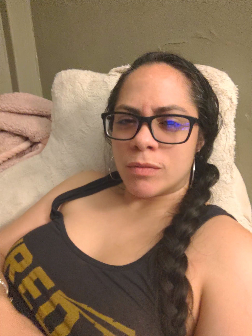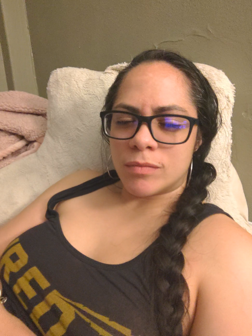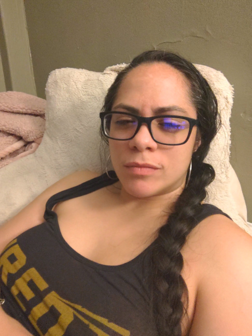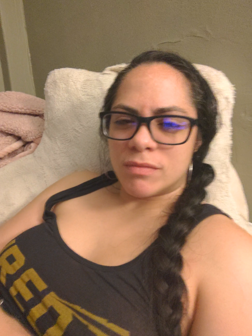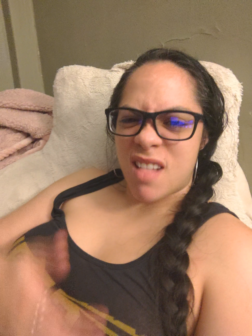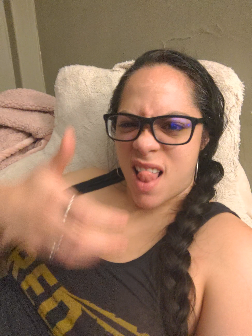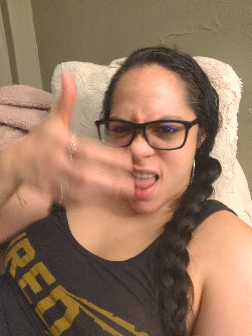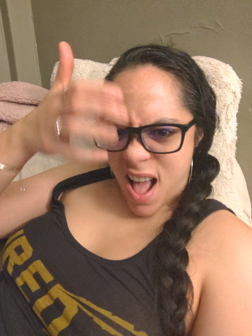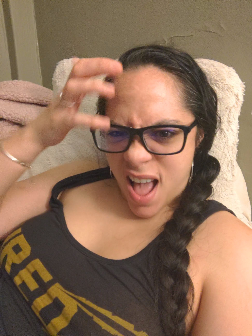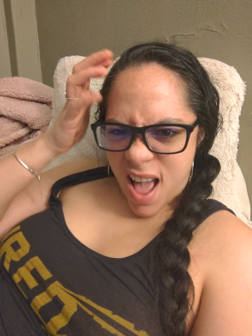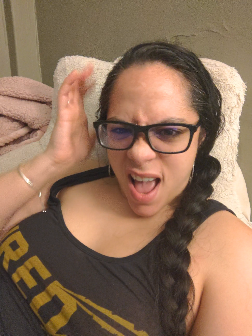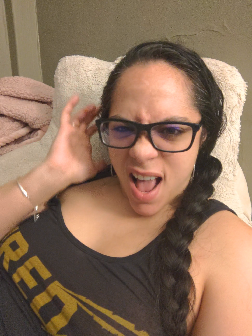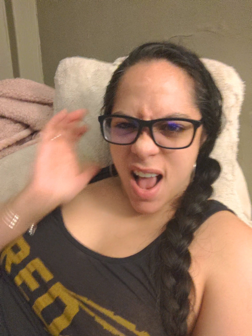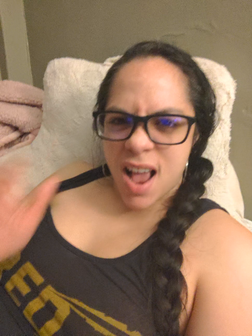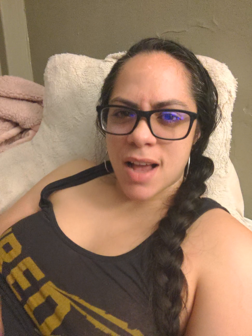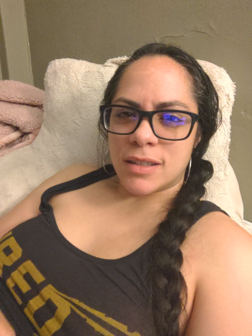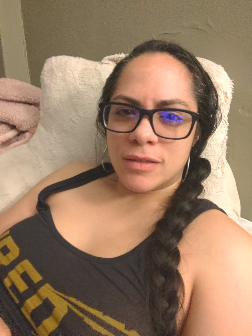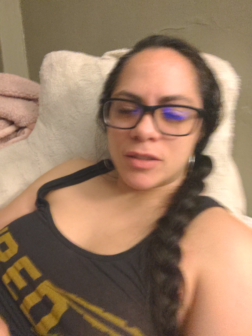lion